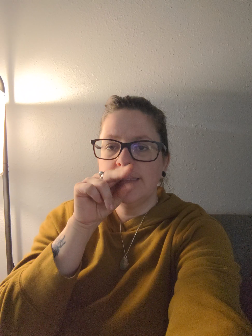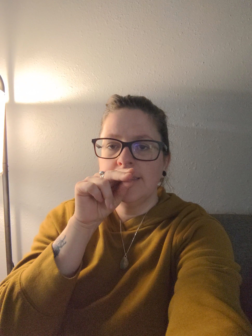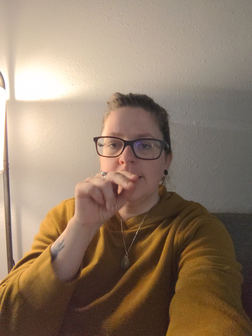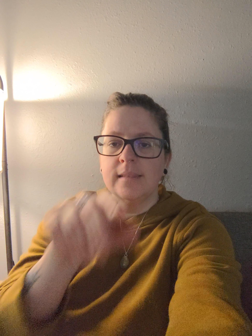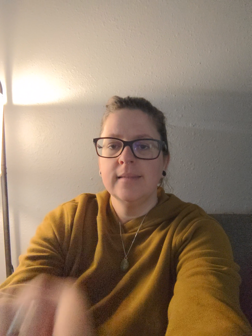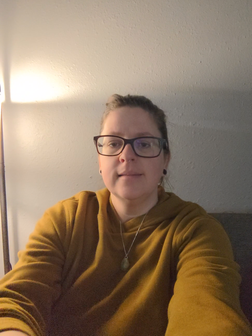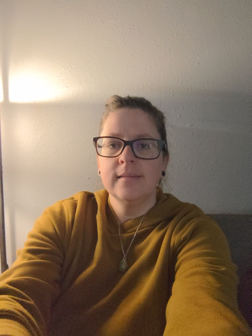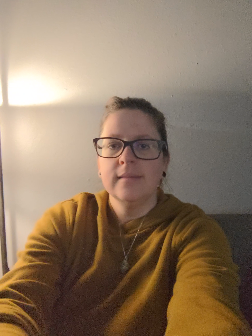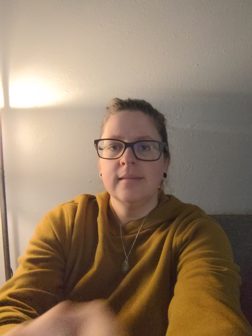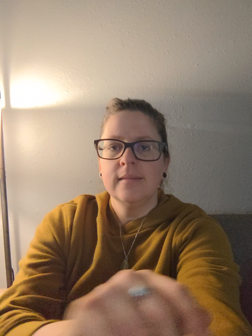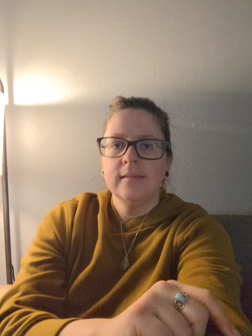duck